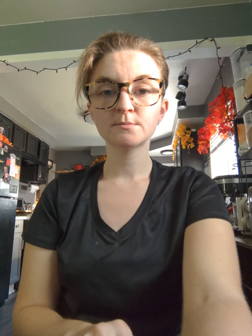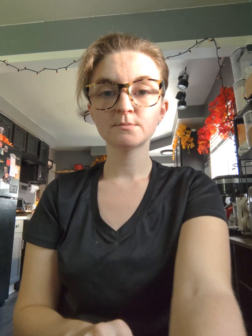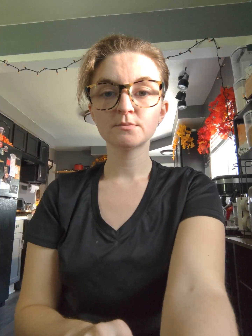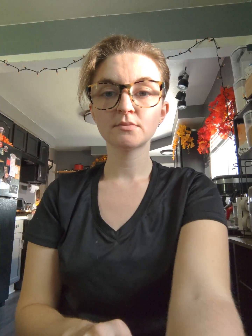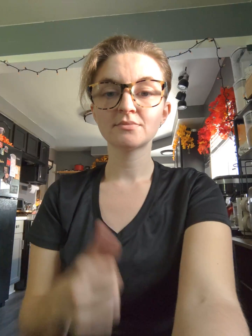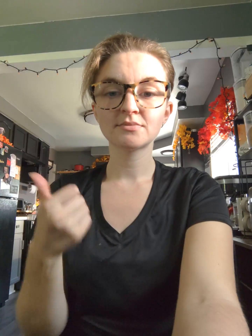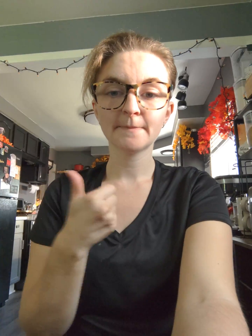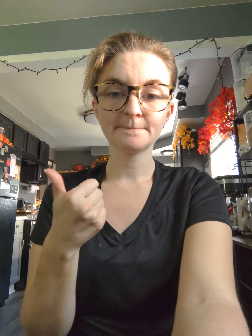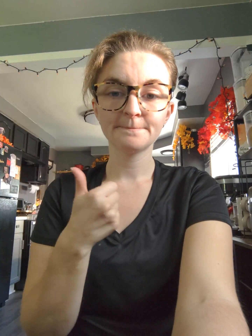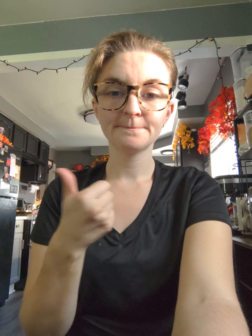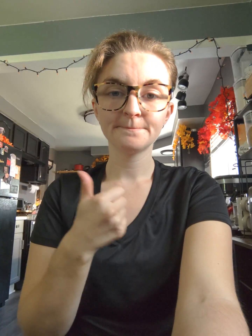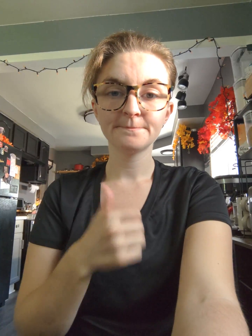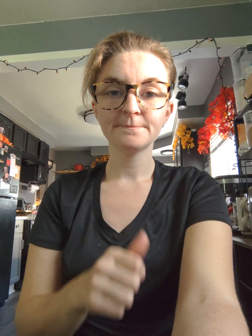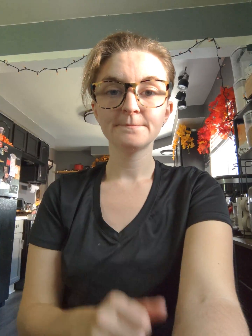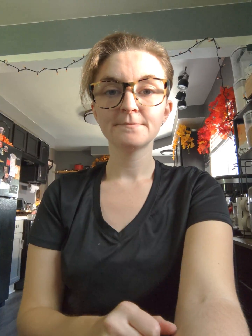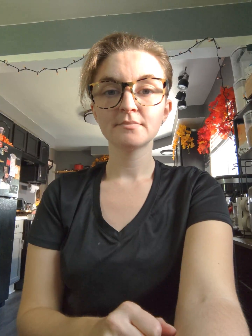game